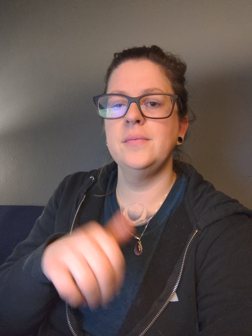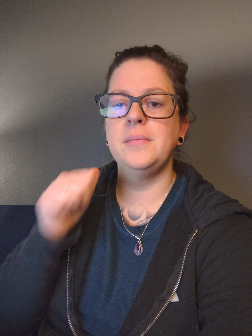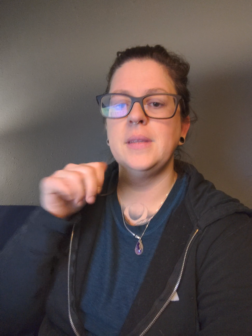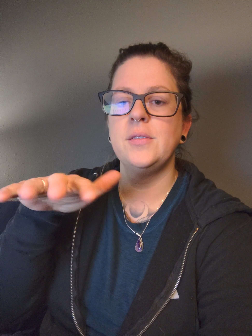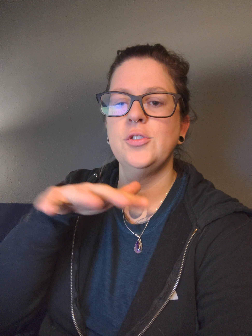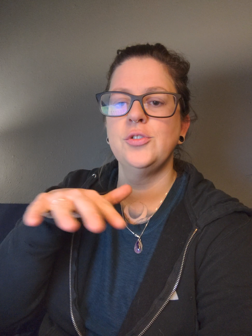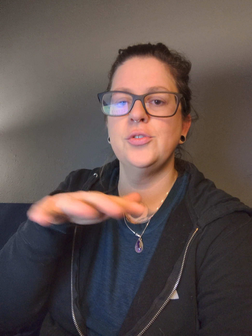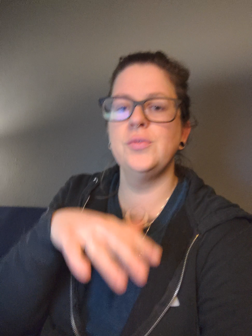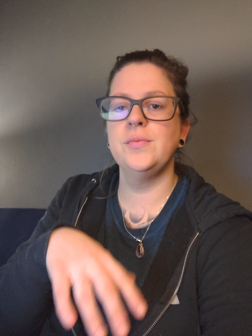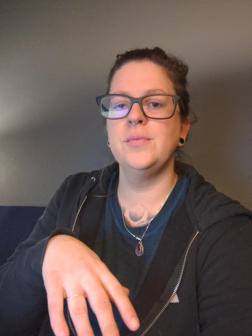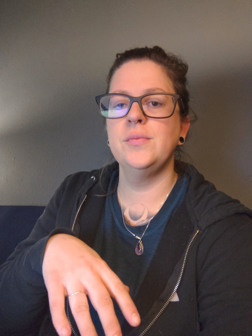backyard